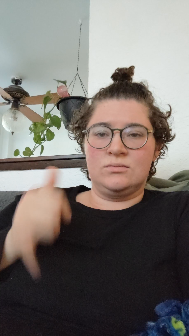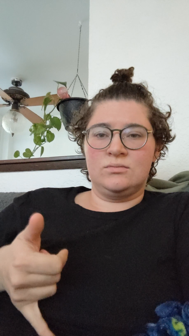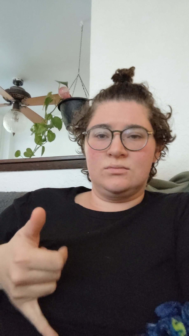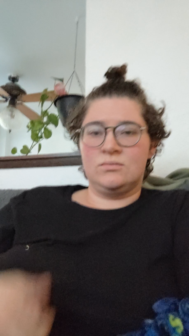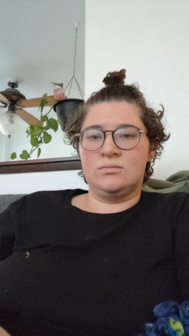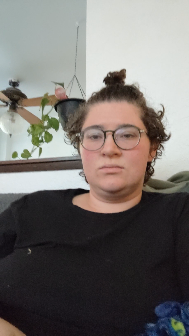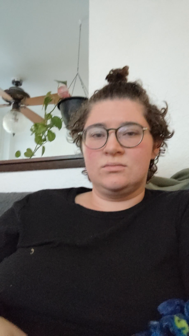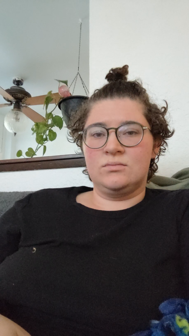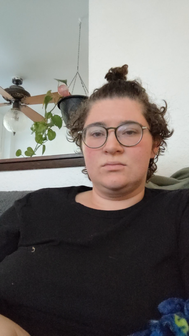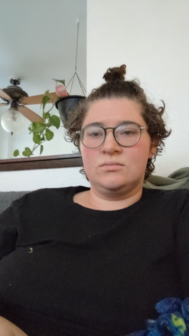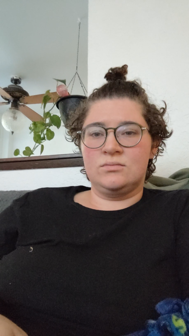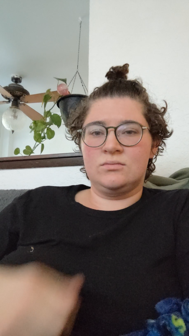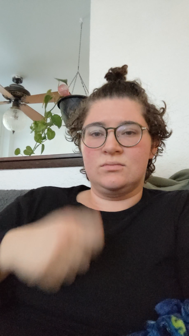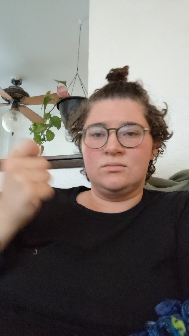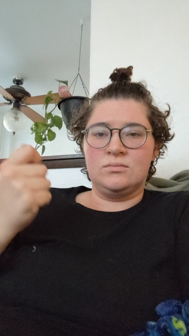pull